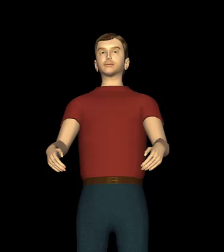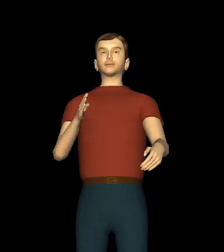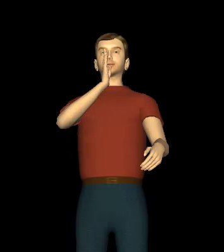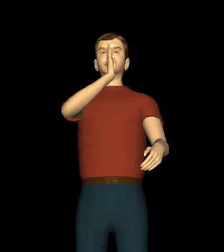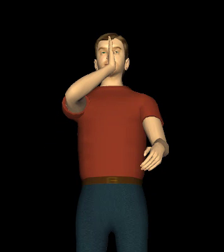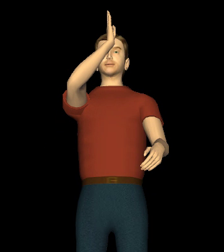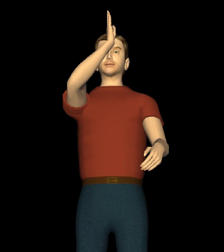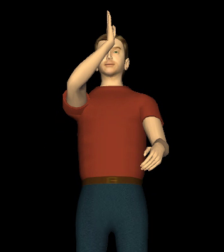منتصف الليل